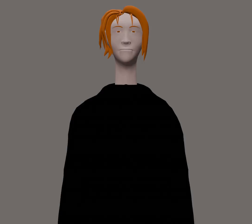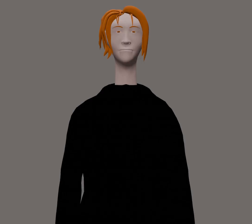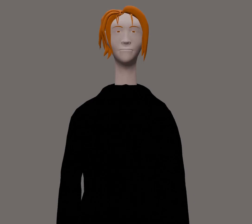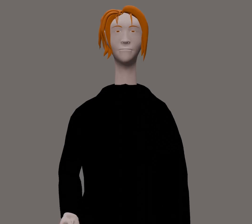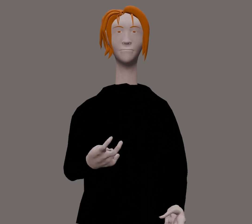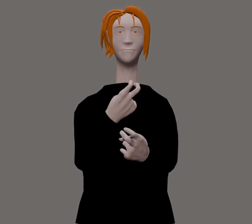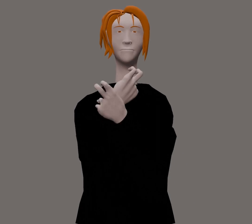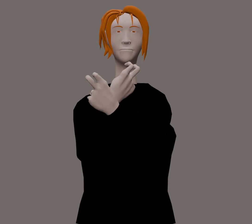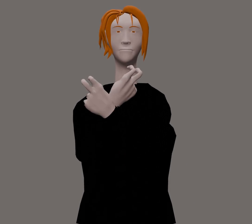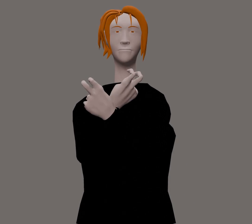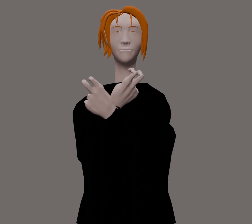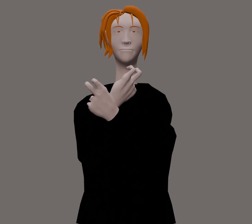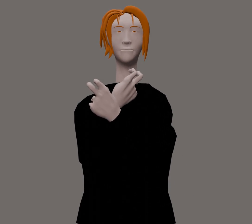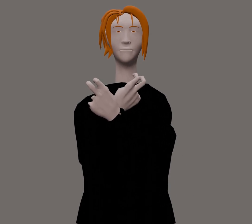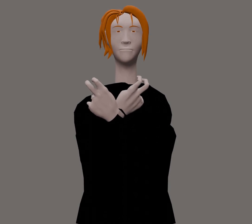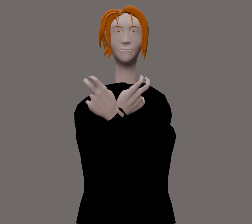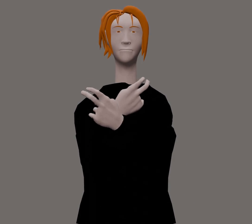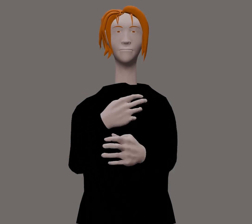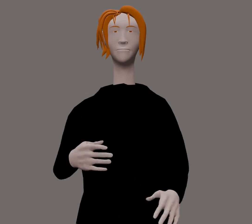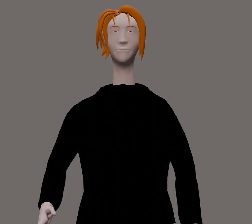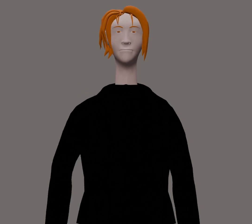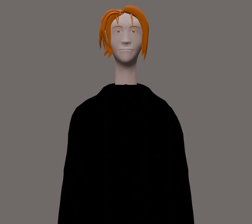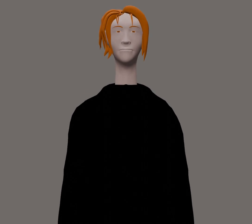Bone